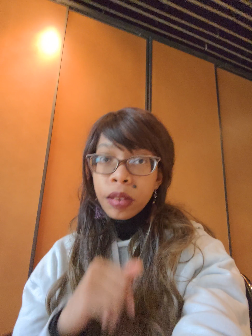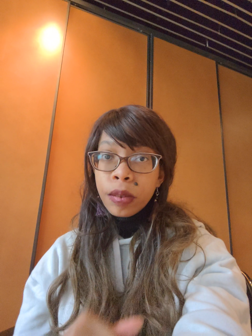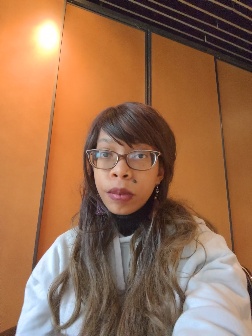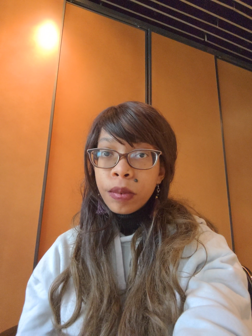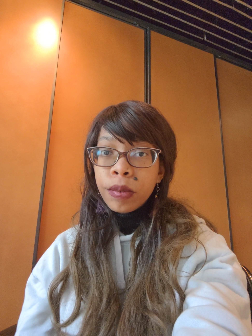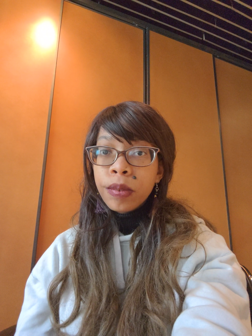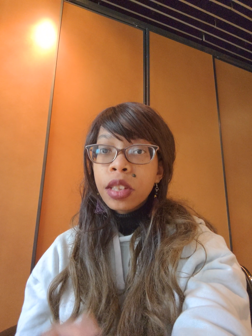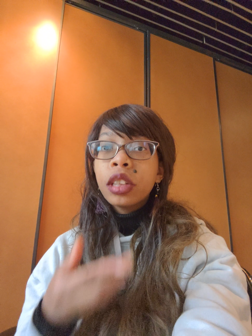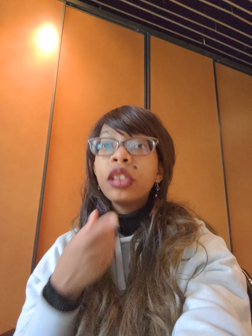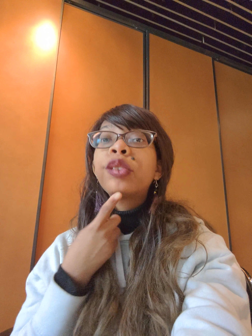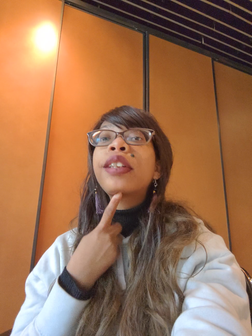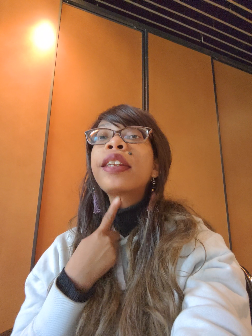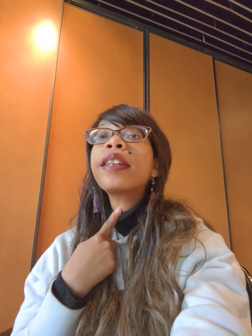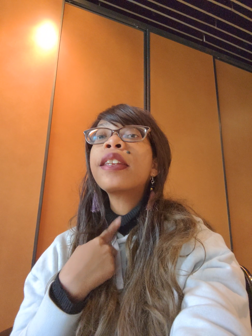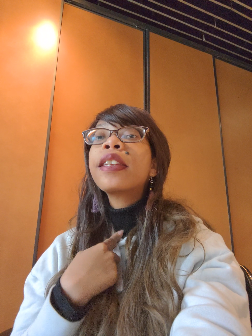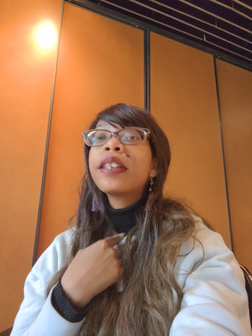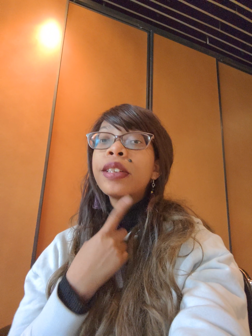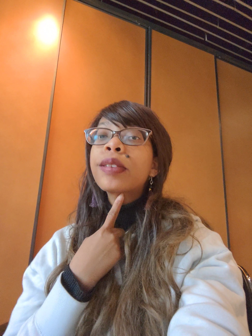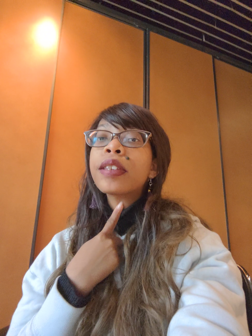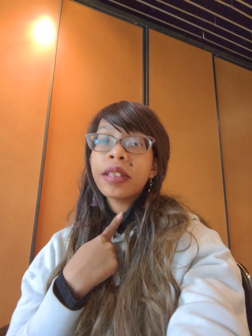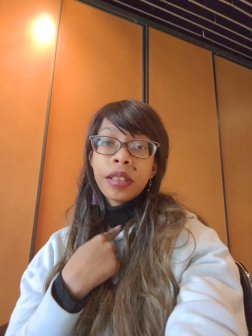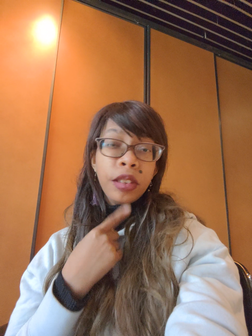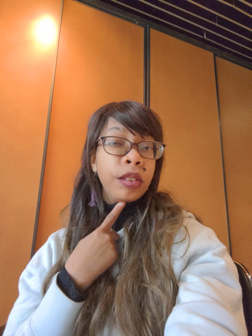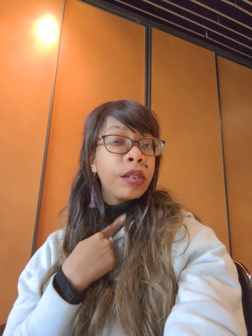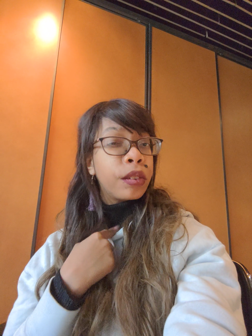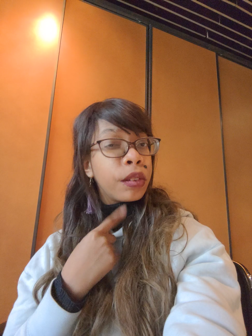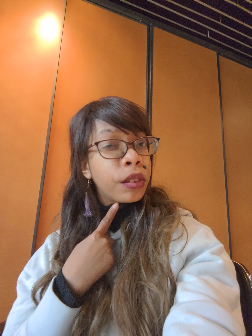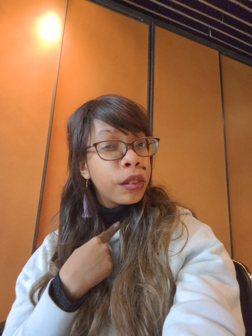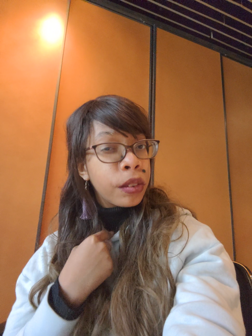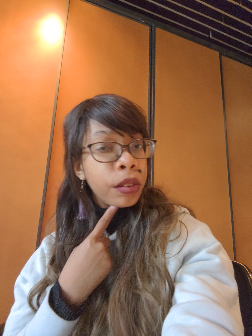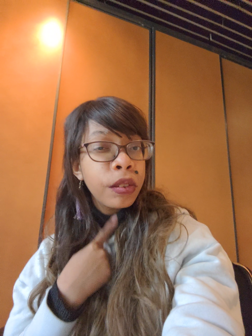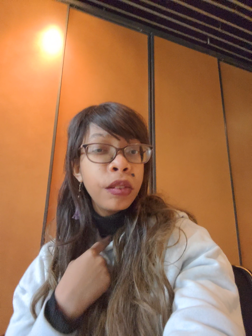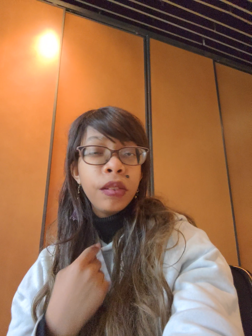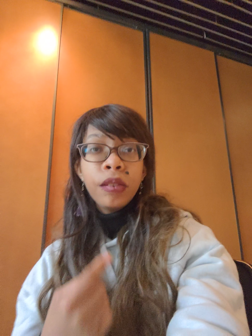thirsty